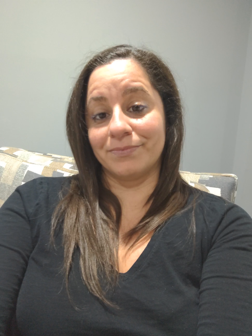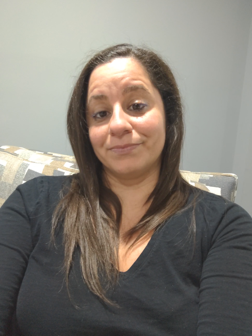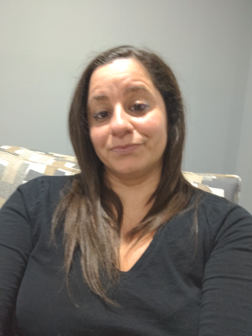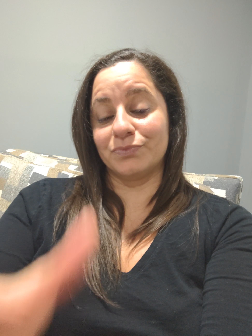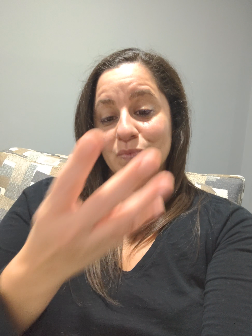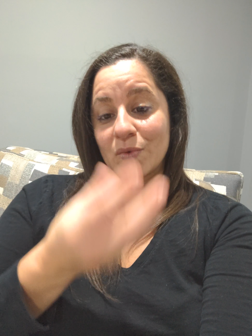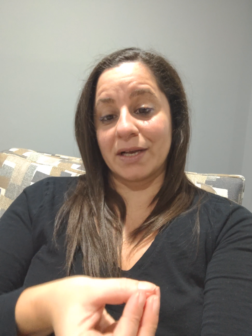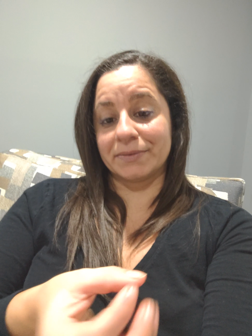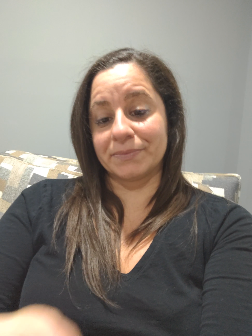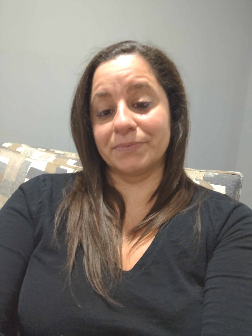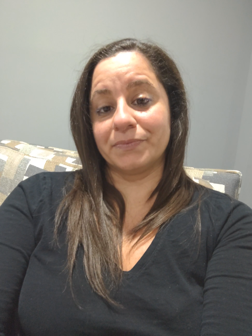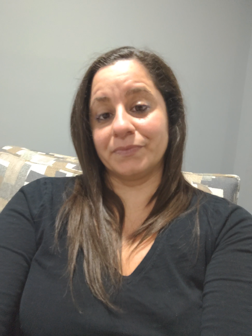wet